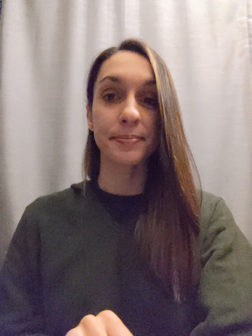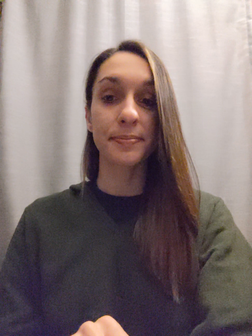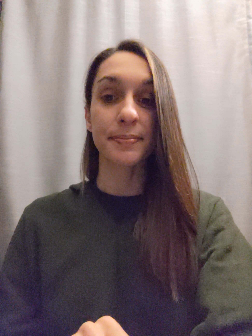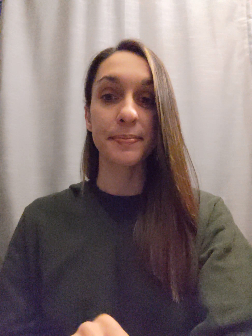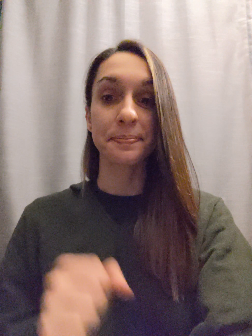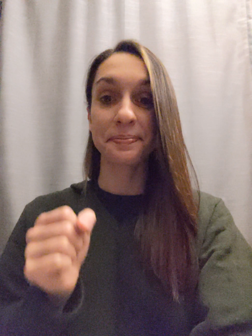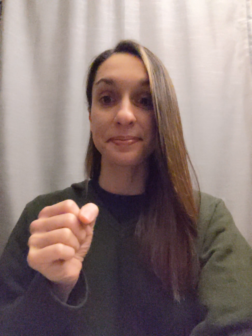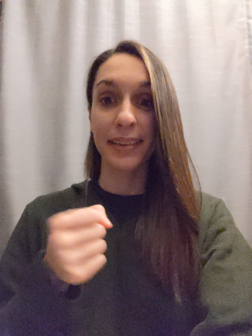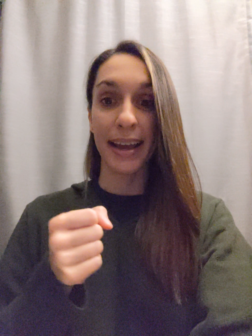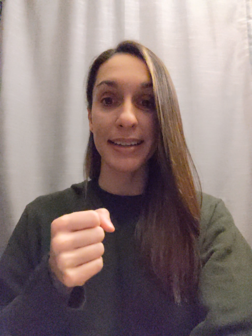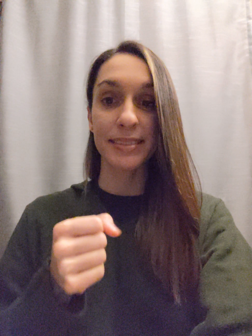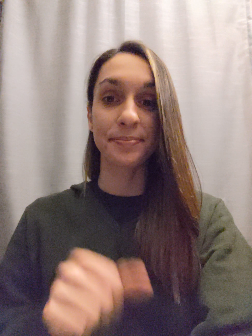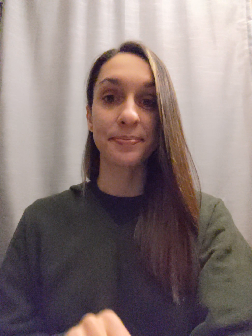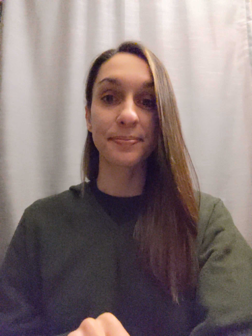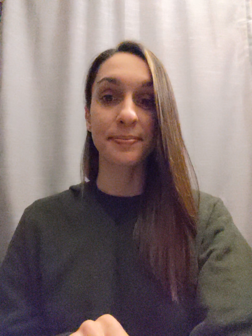make